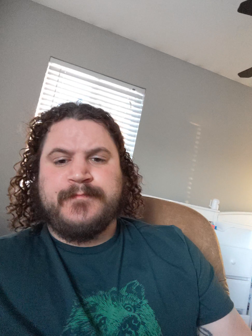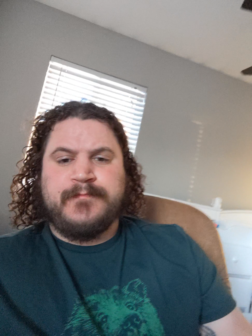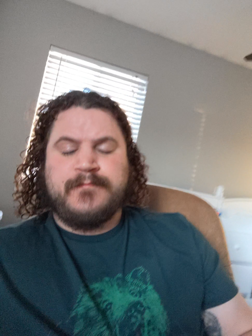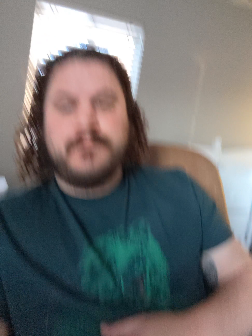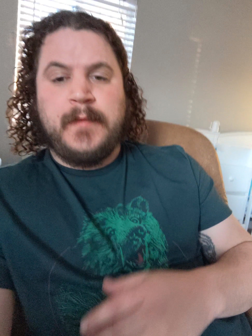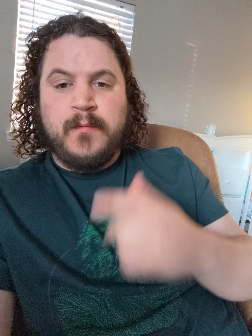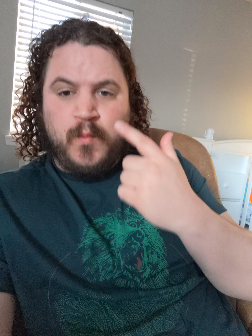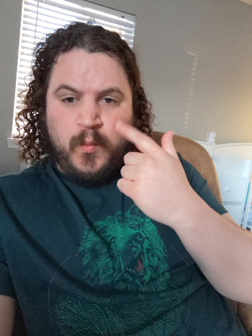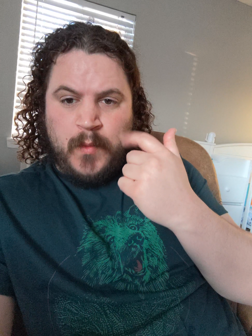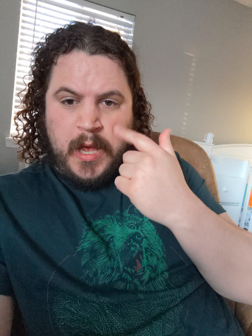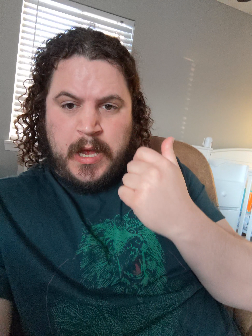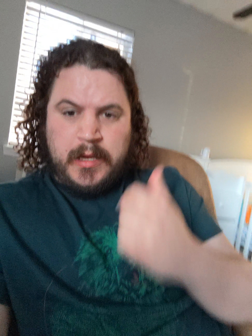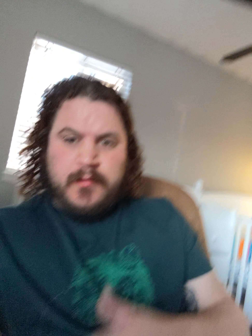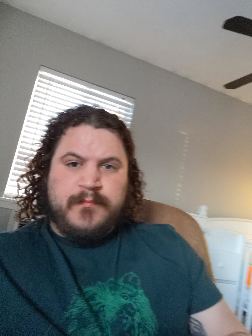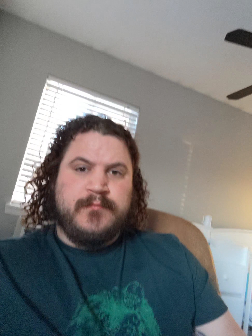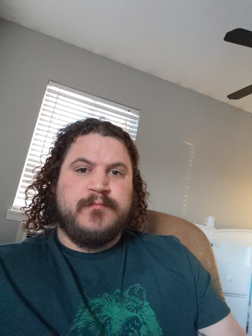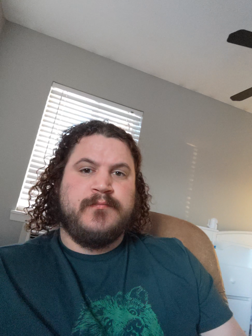cry